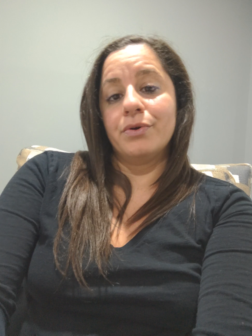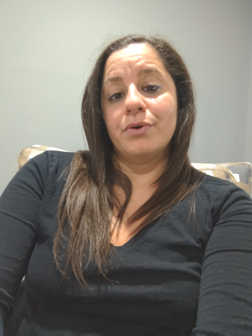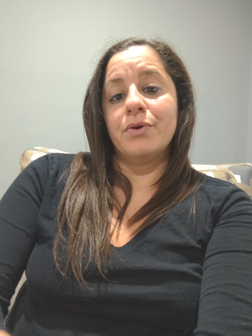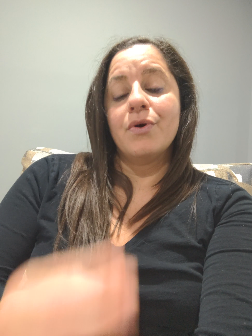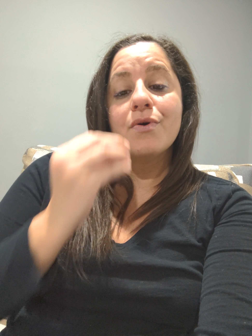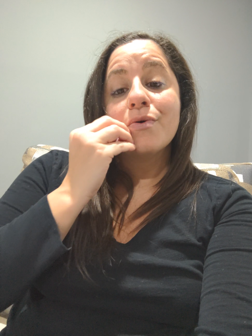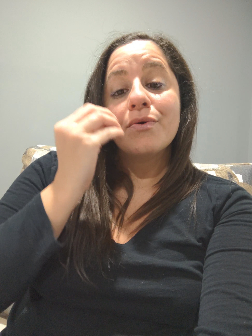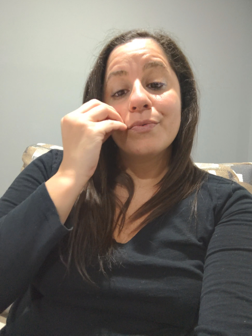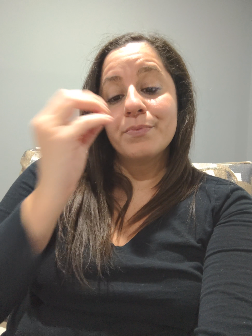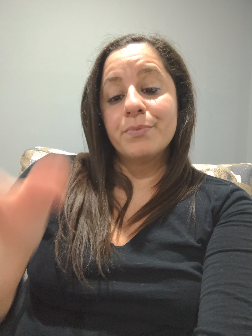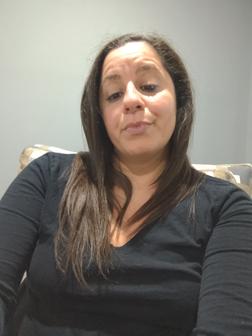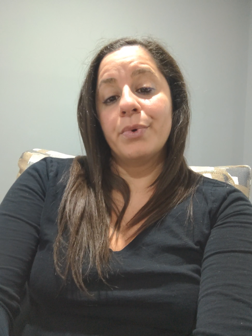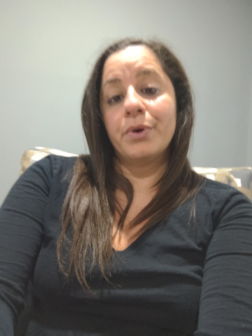home